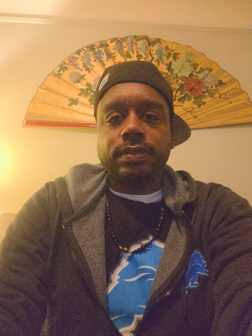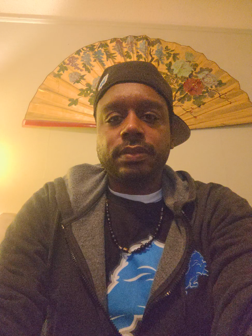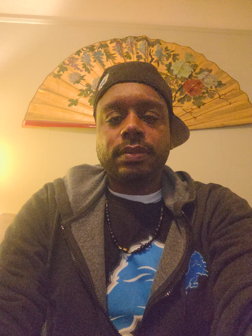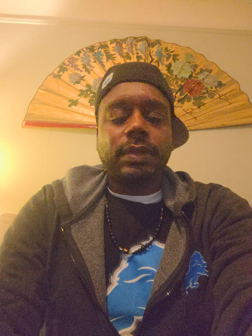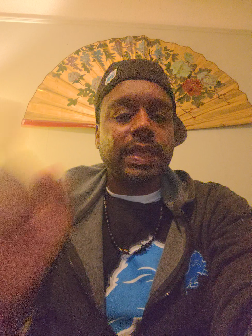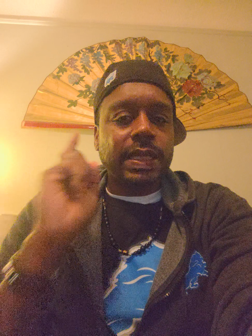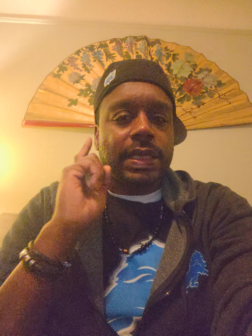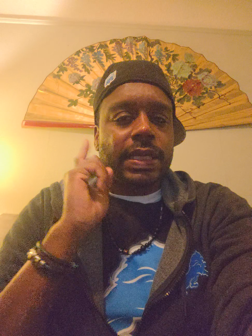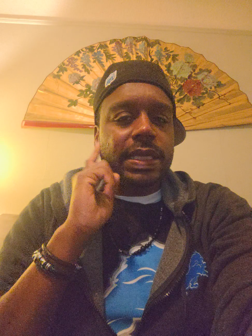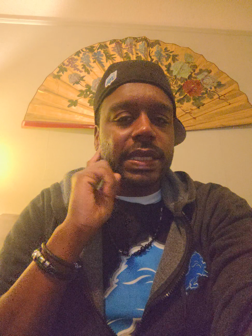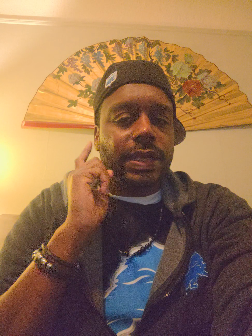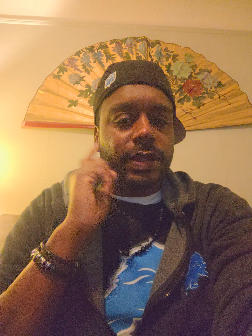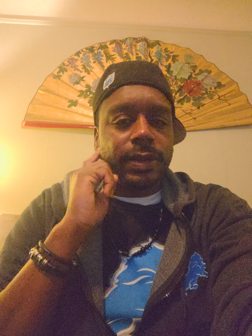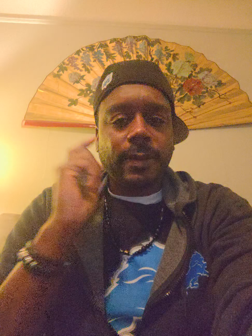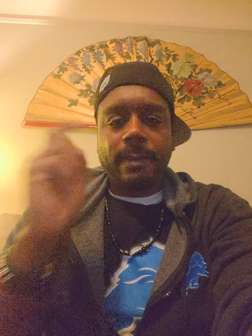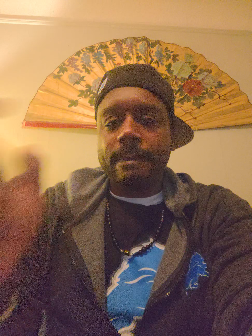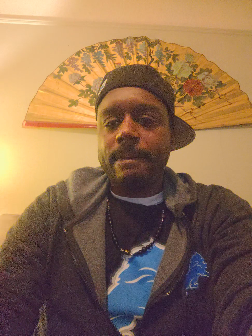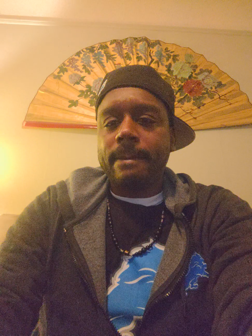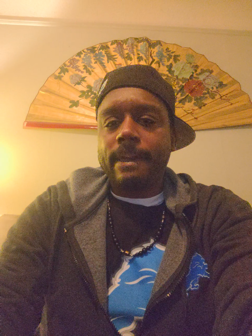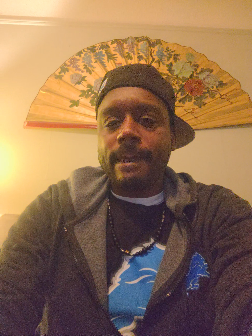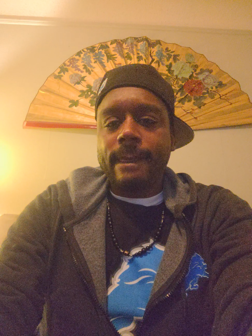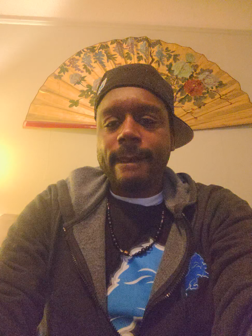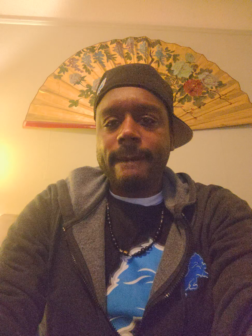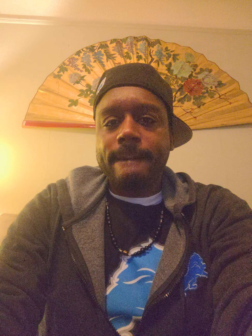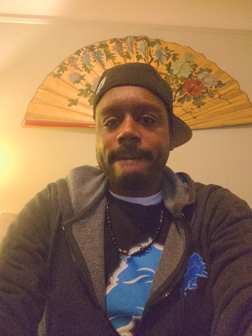hear